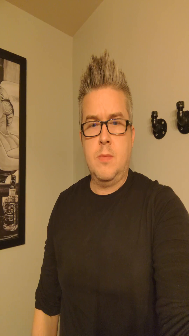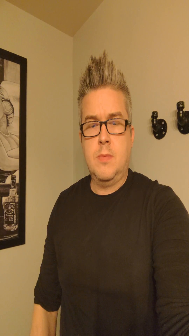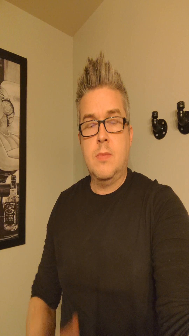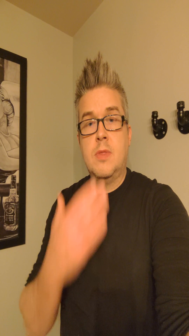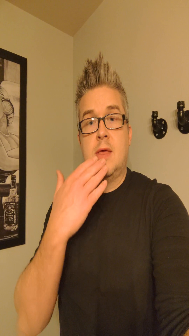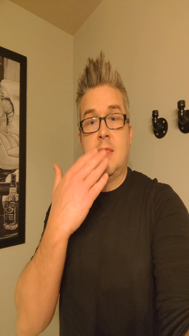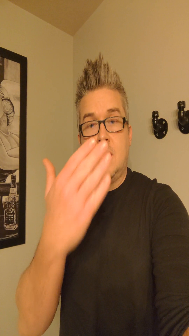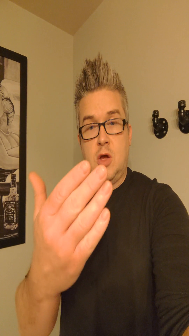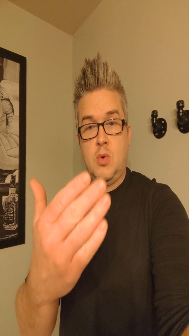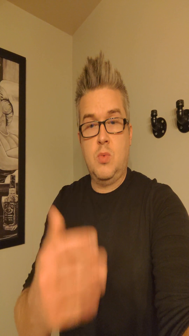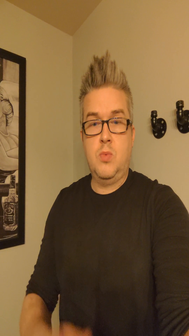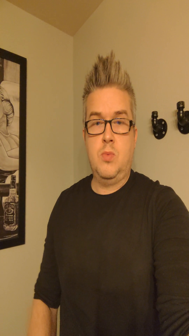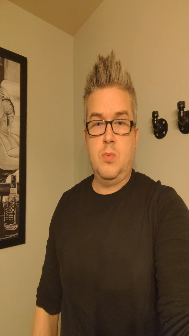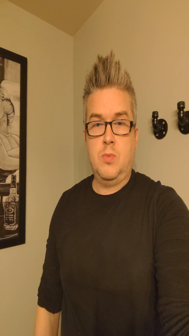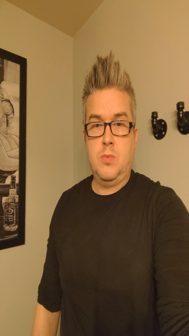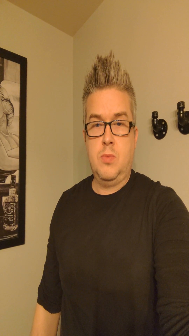thank you